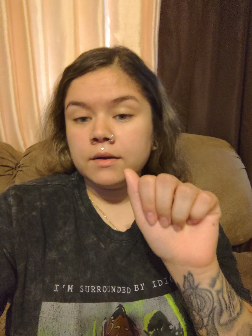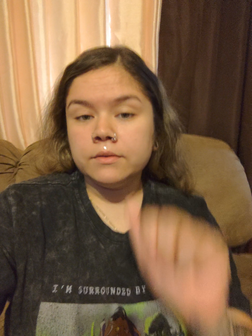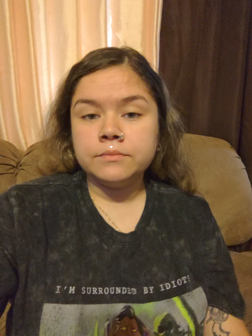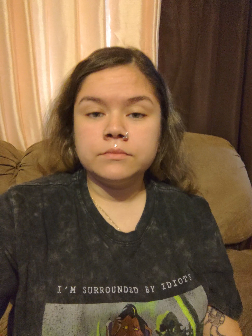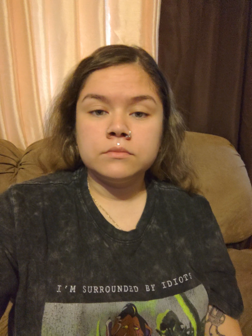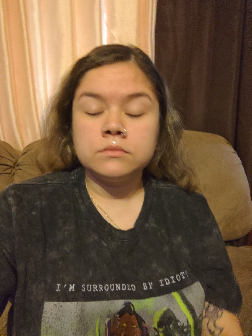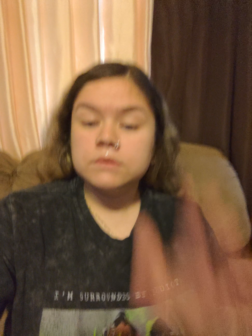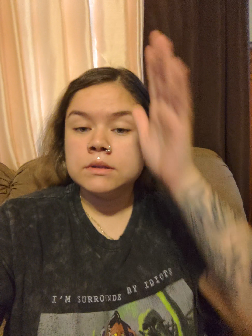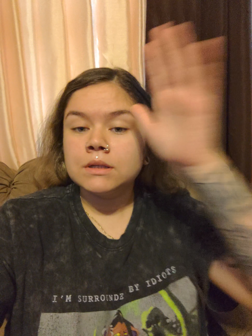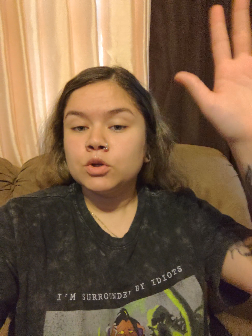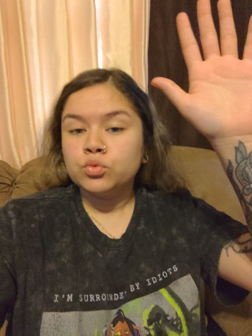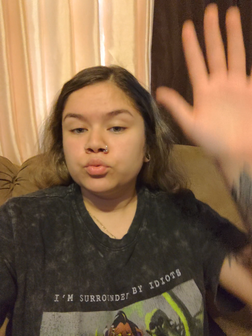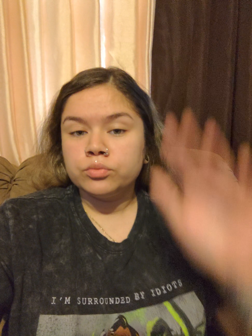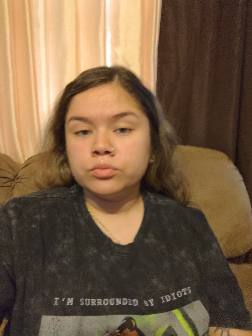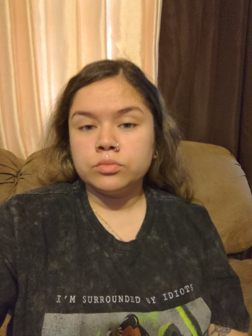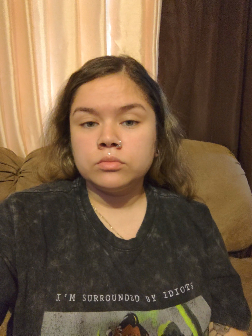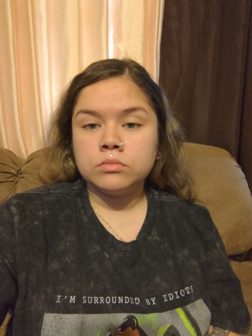deer